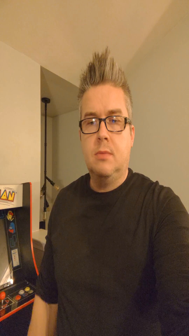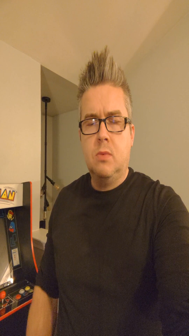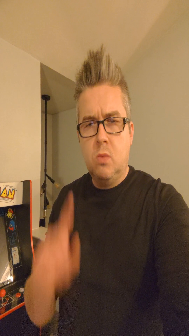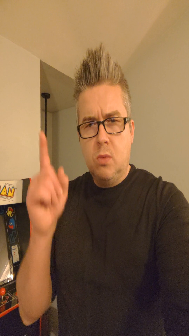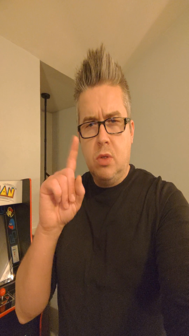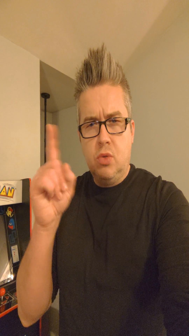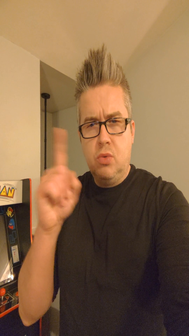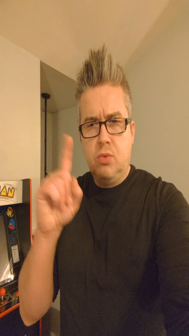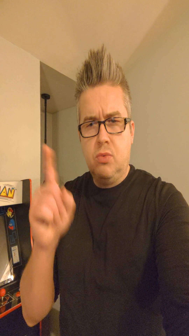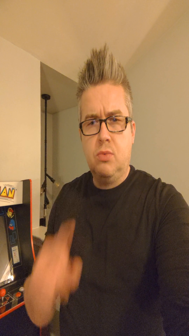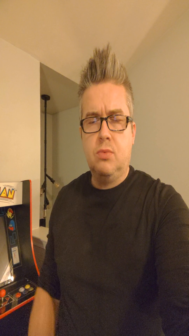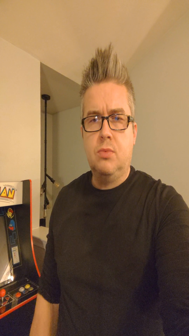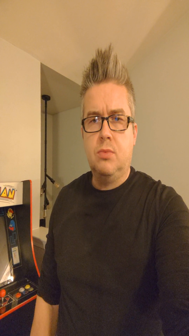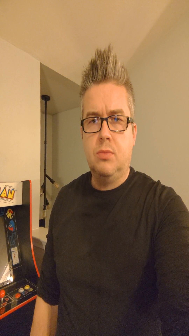where